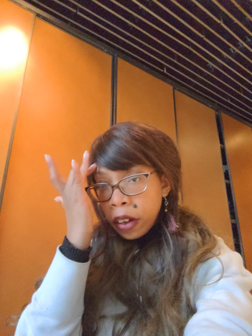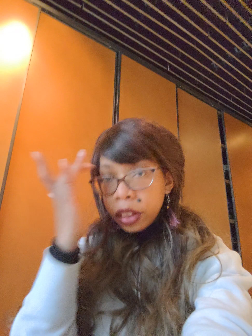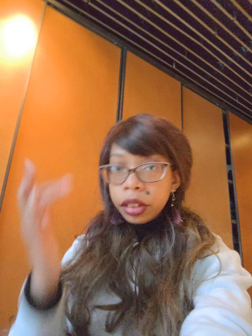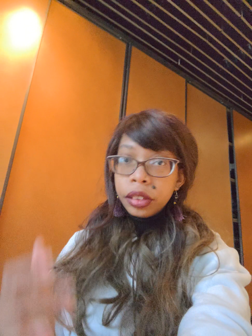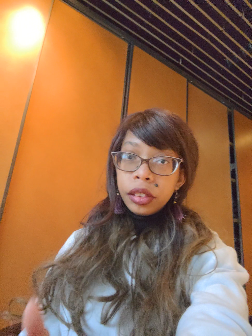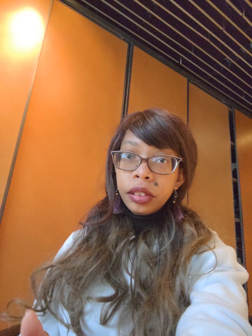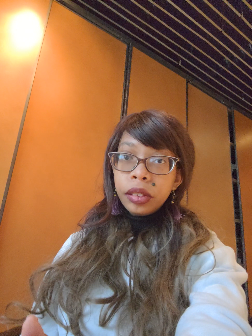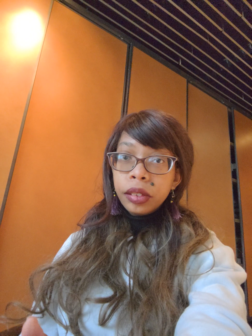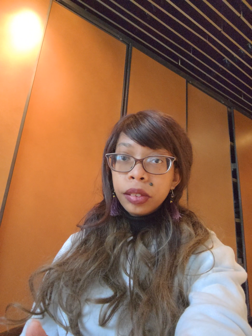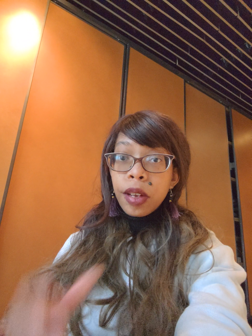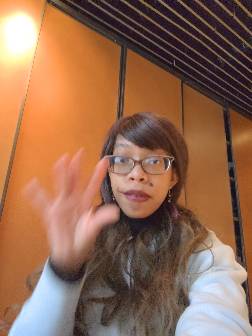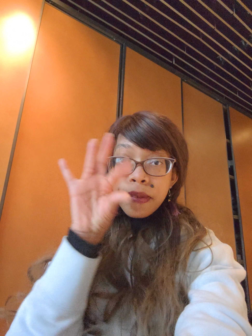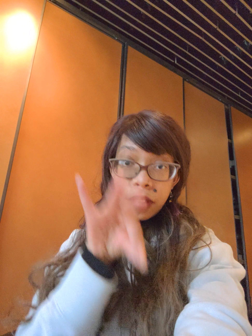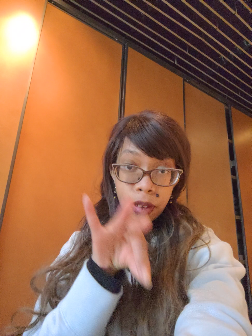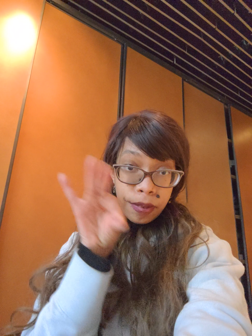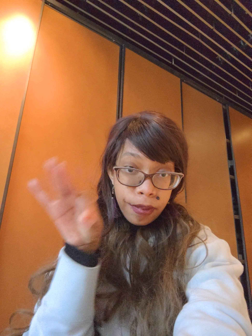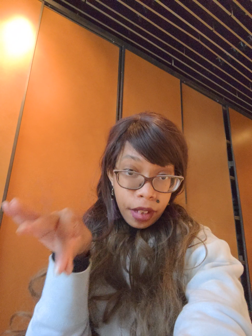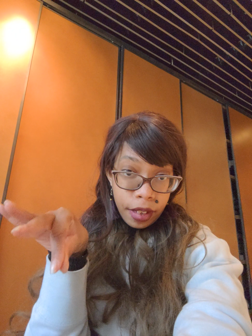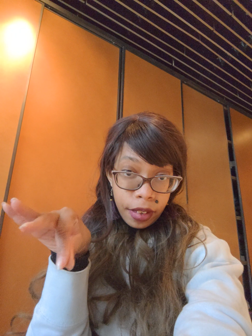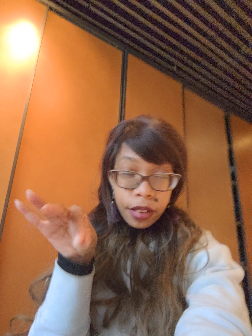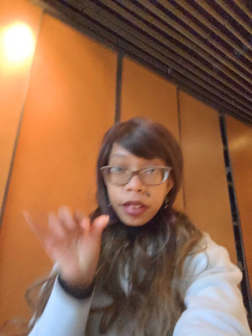french fries